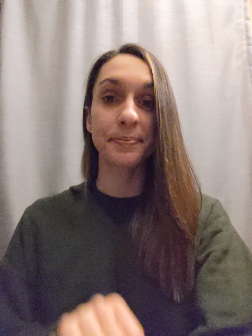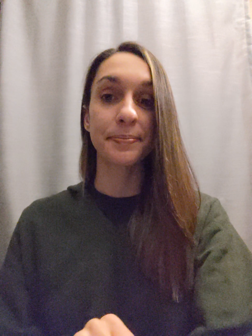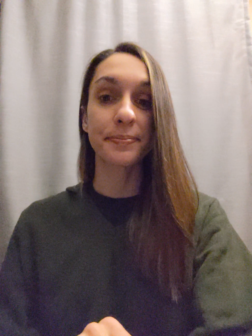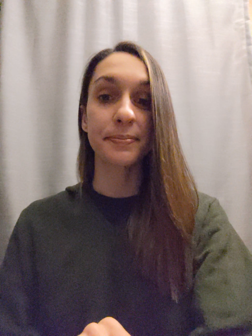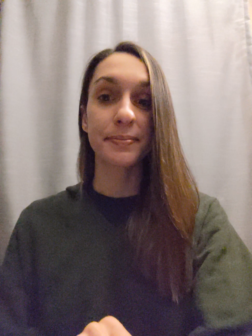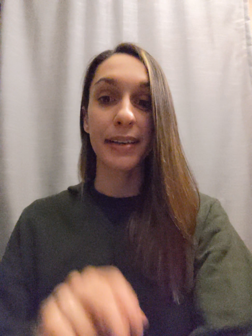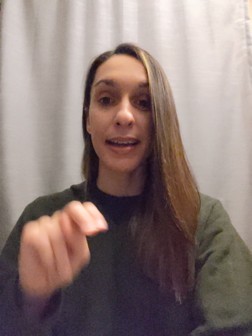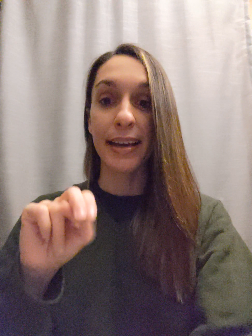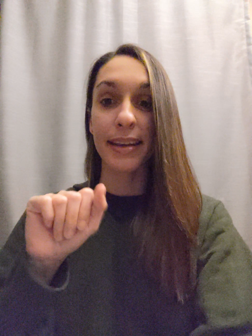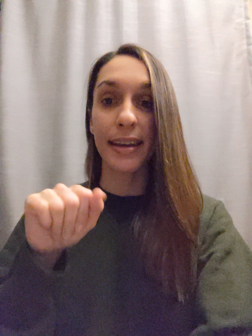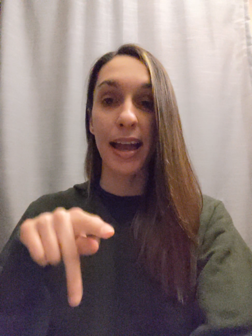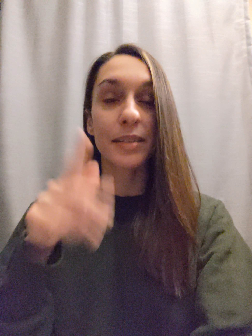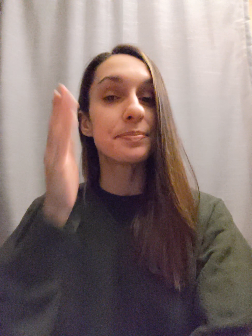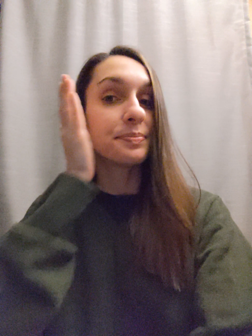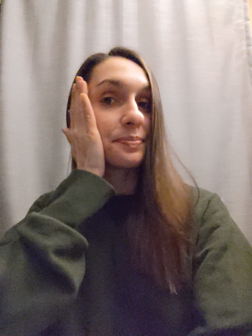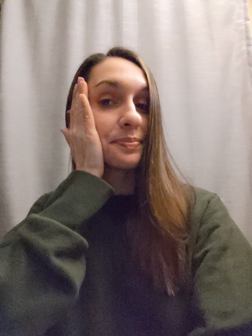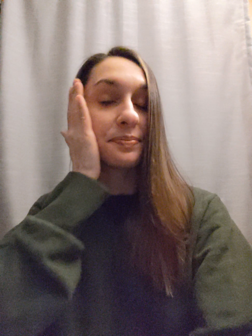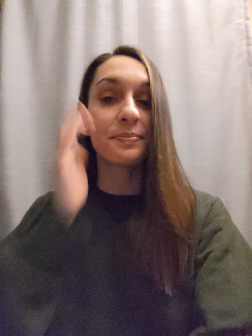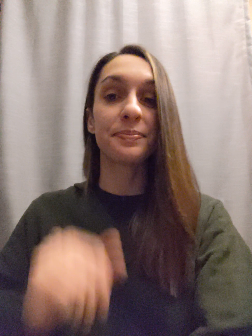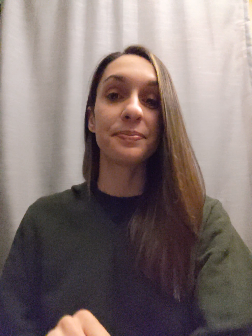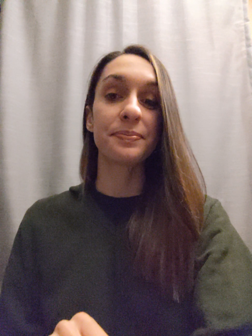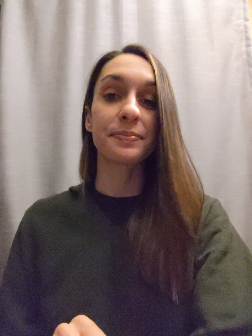nap